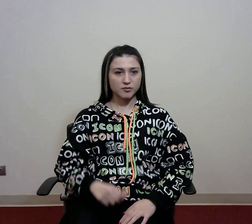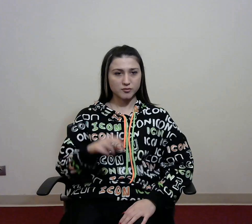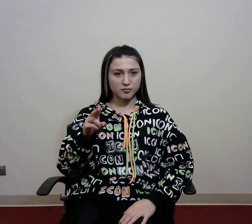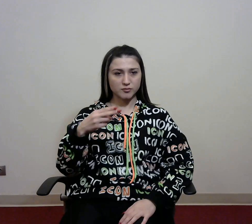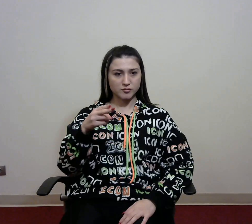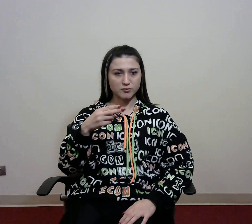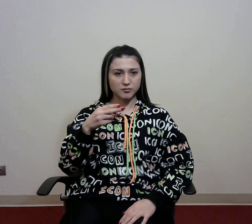D